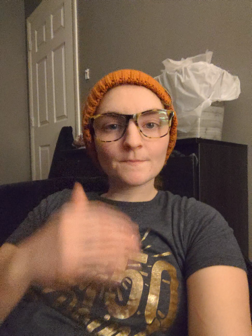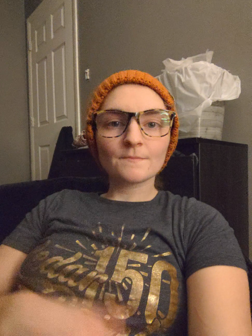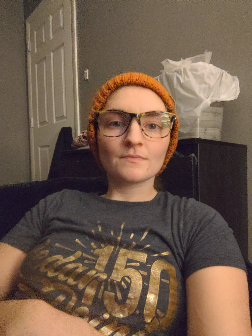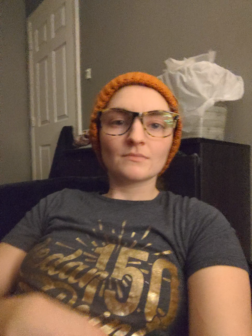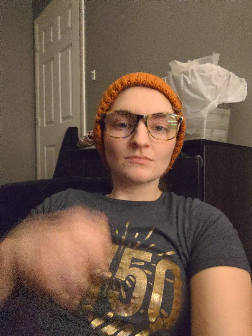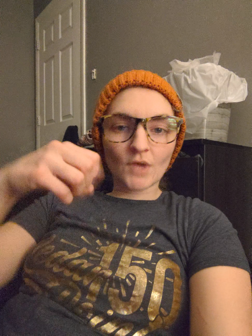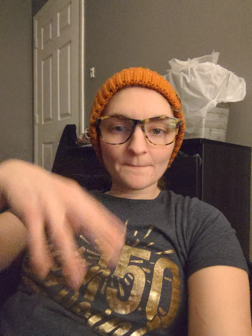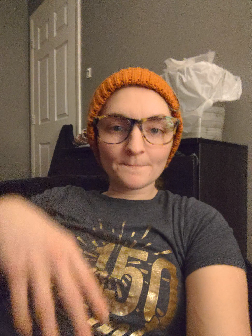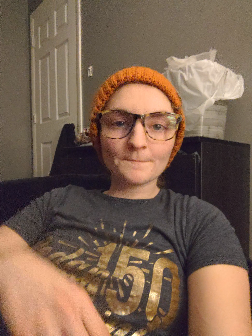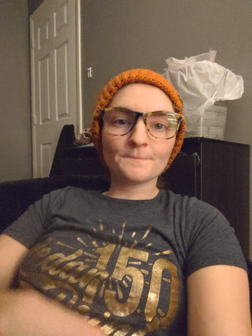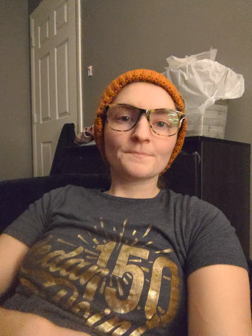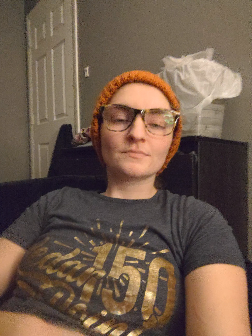drop